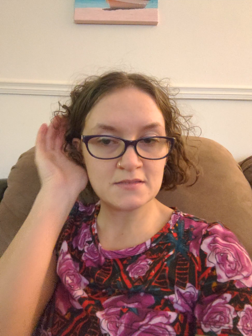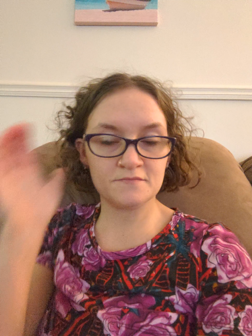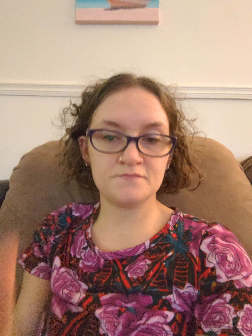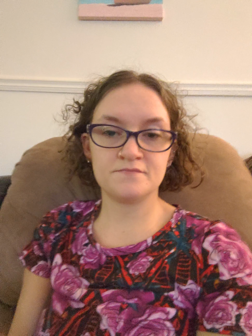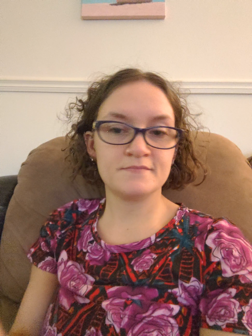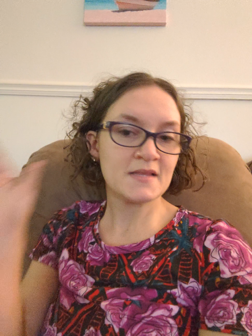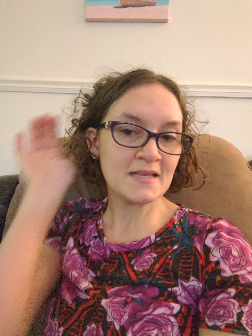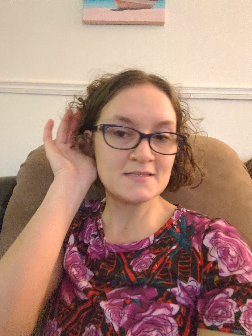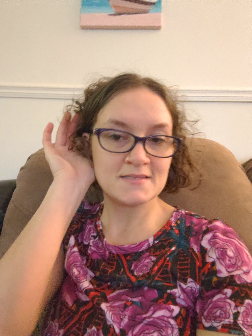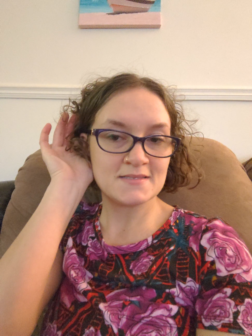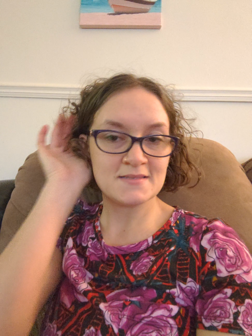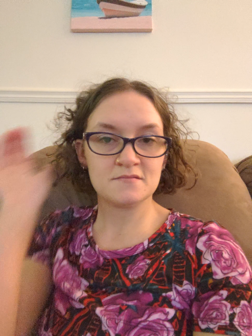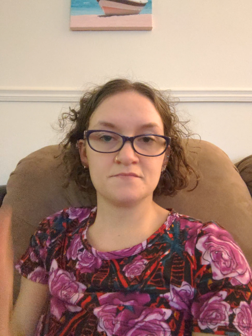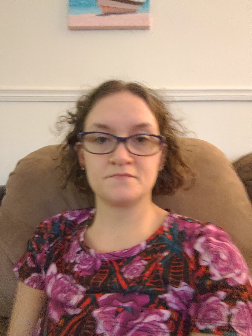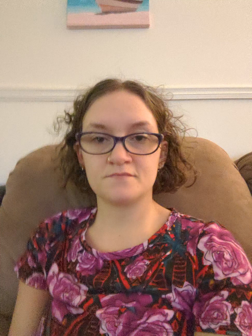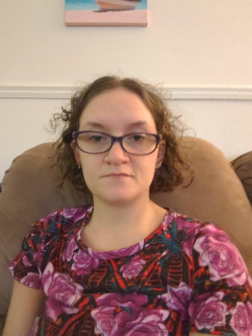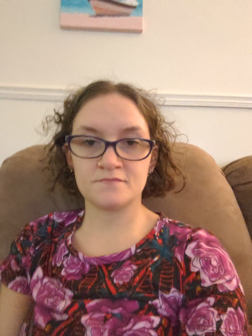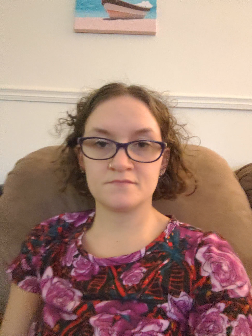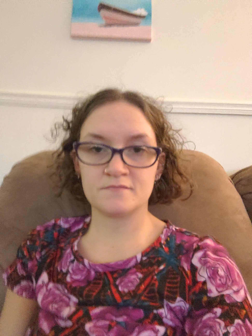listen